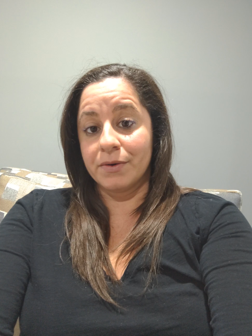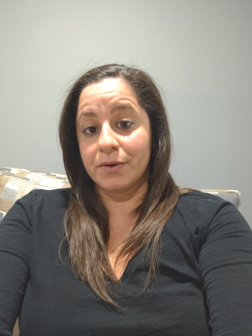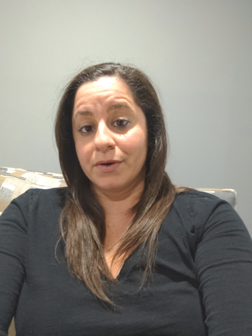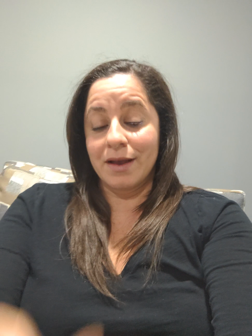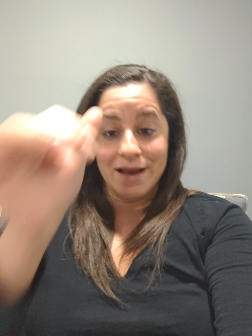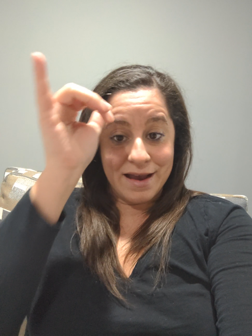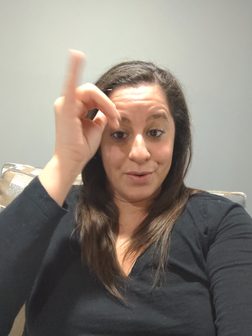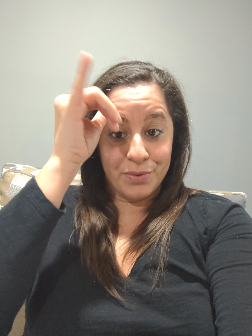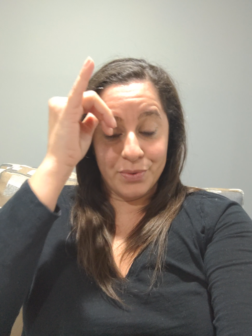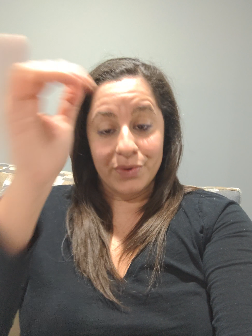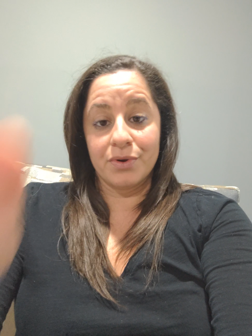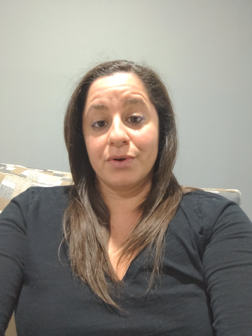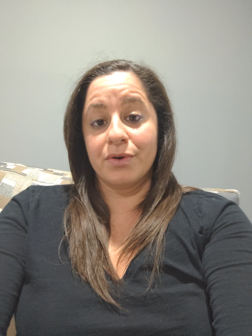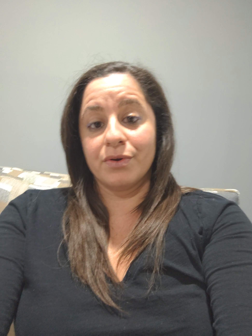cow